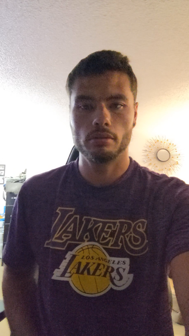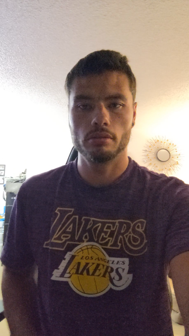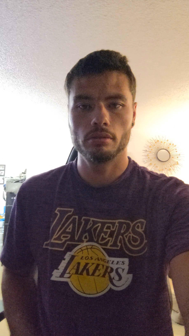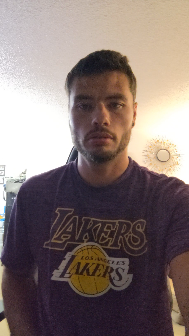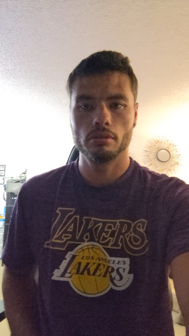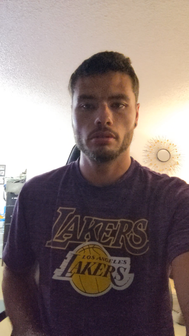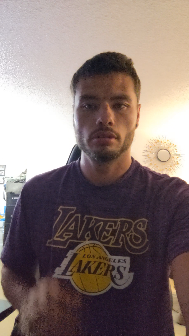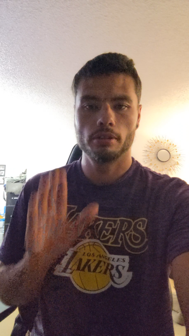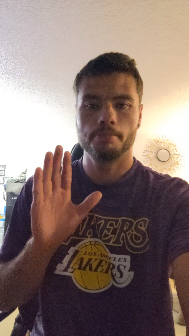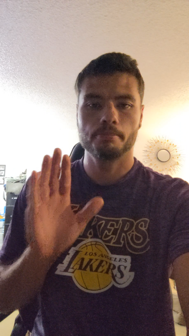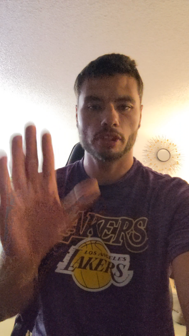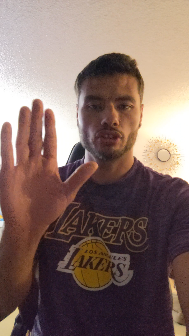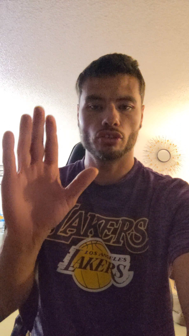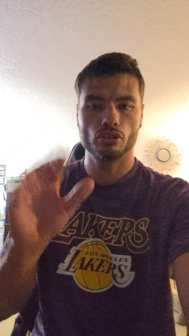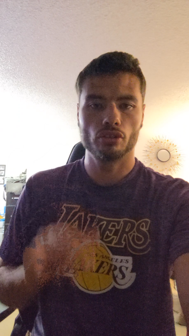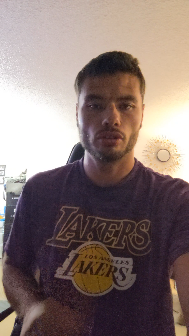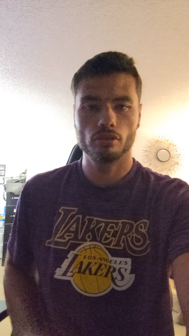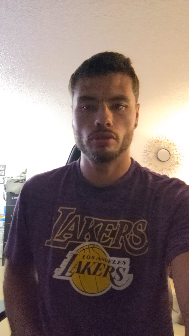push